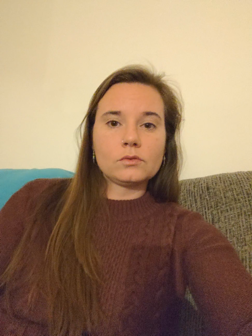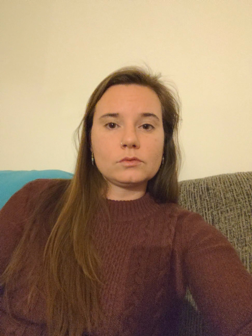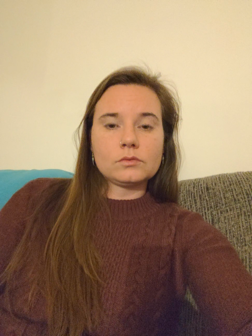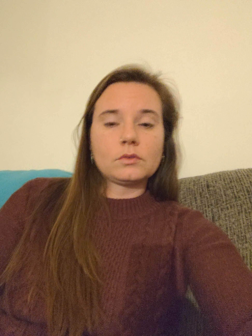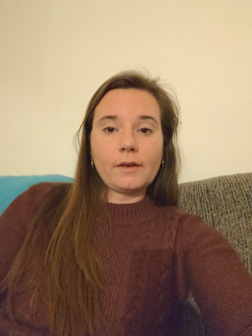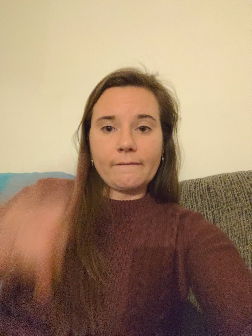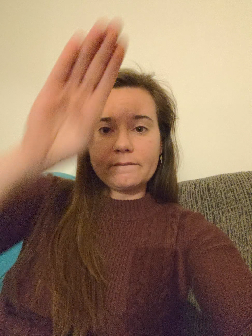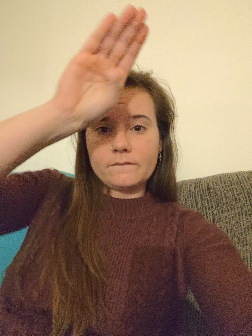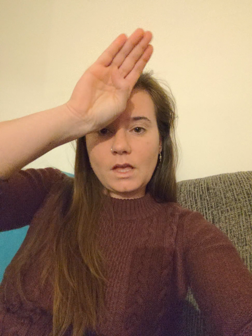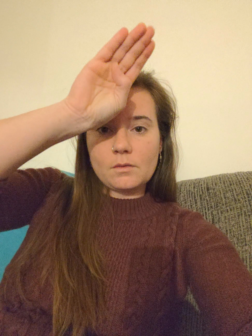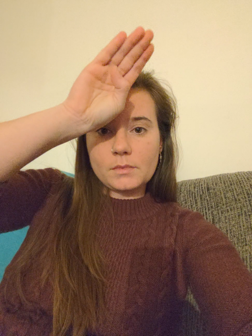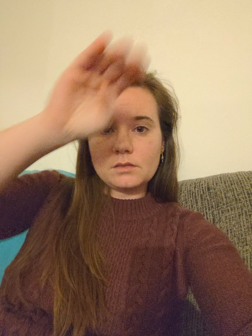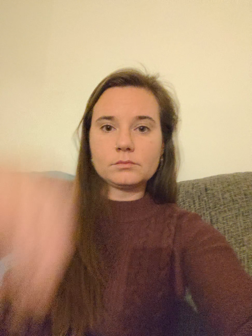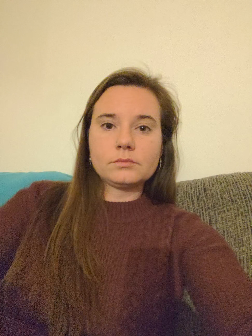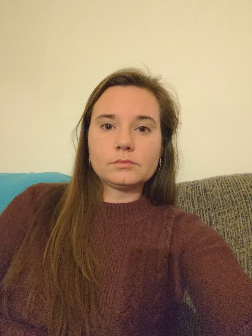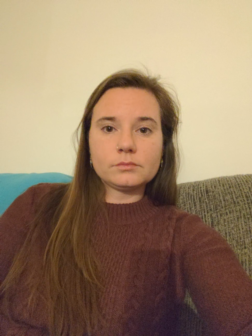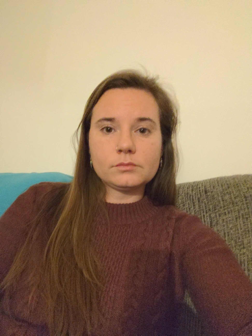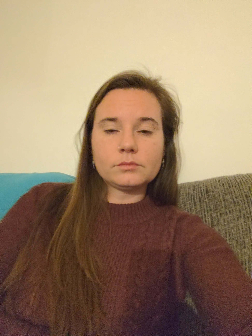fireman